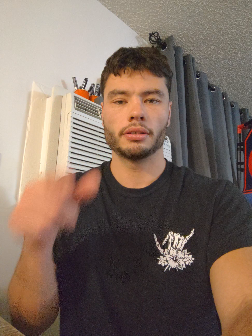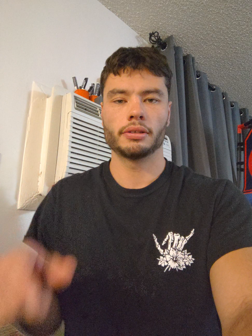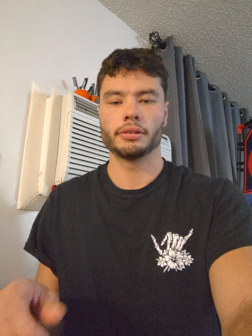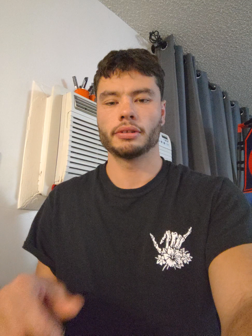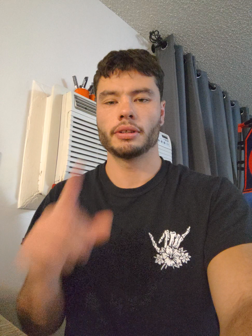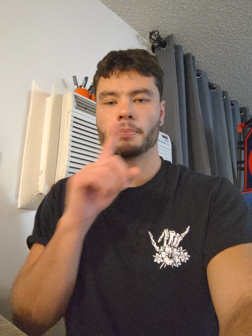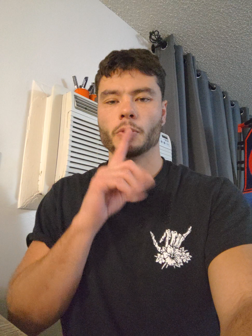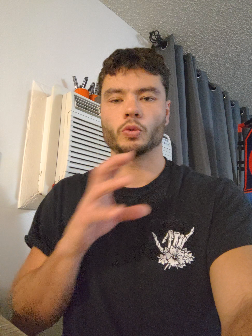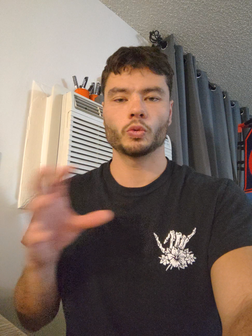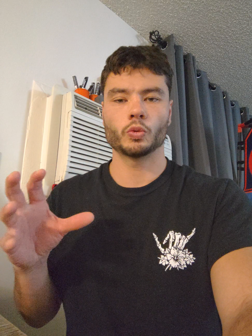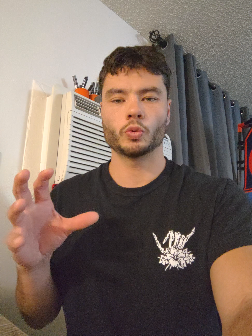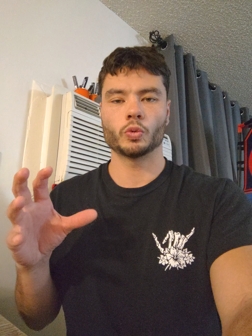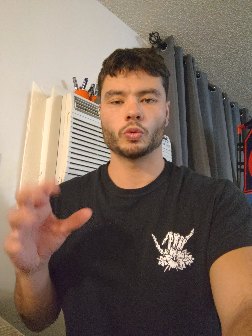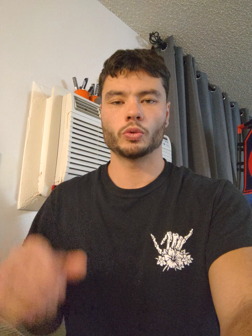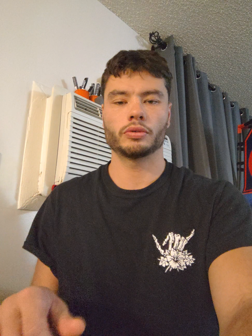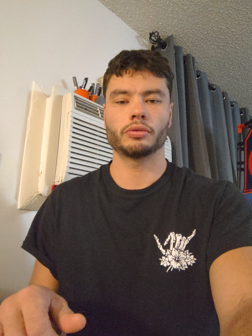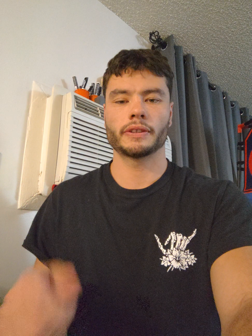balloon